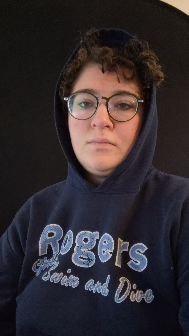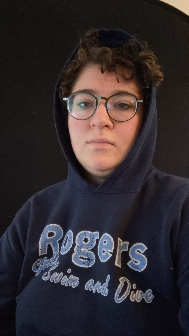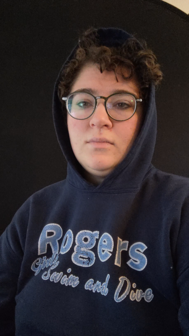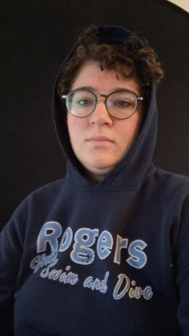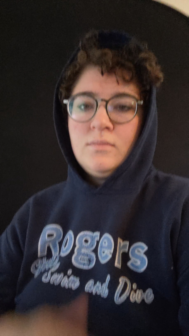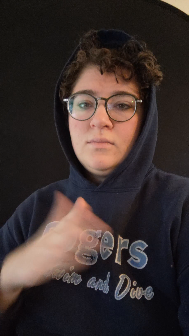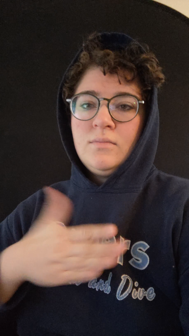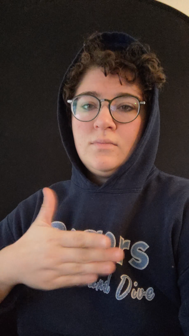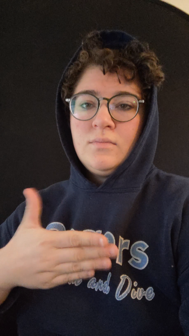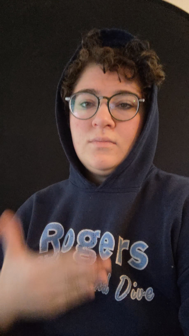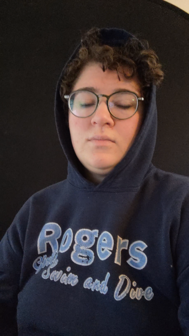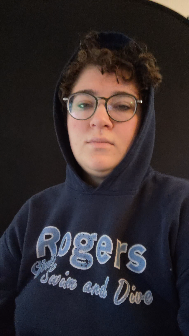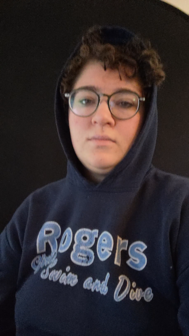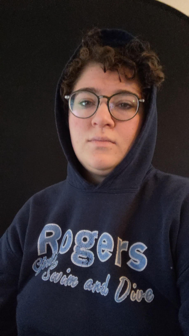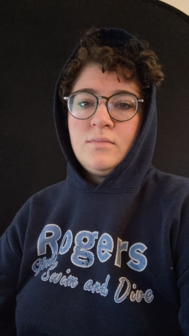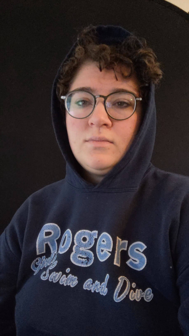cook